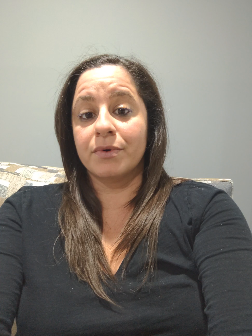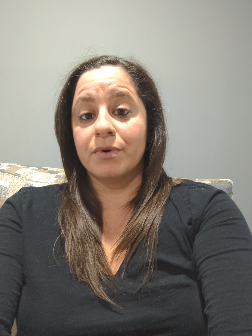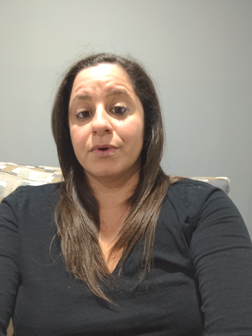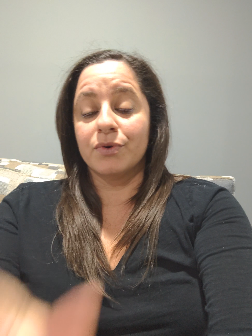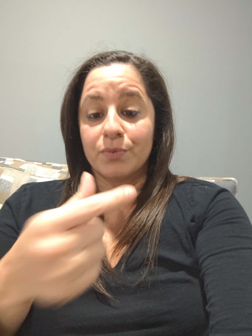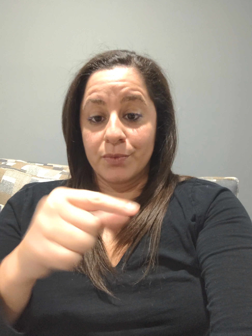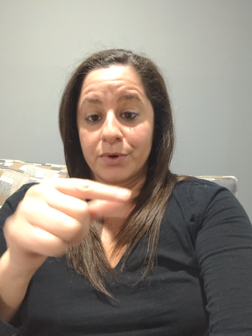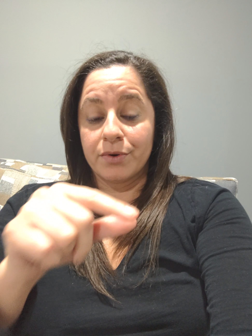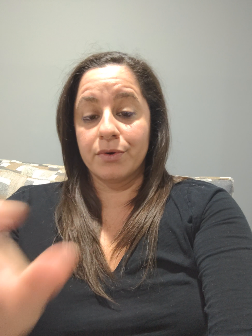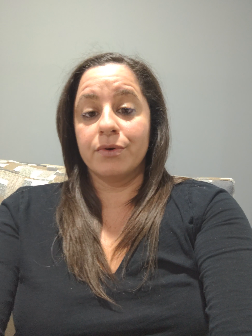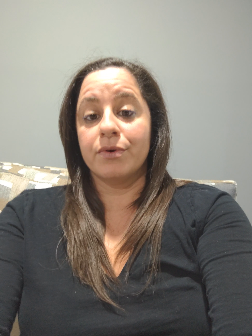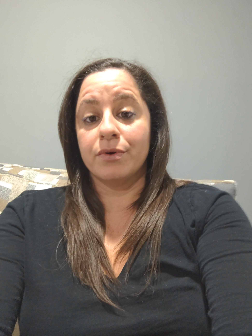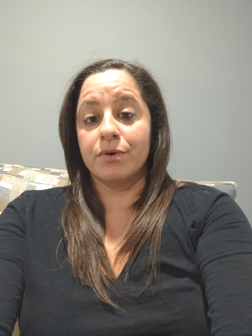green